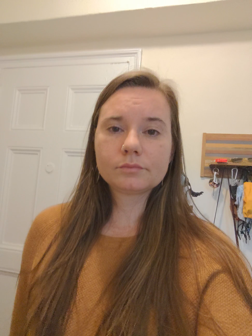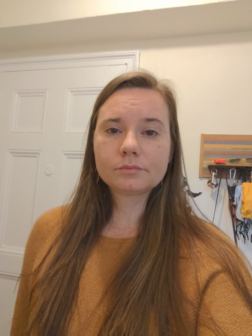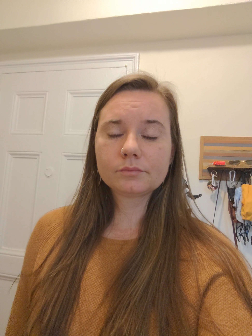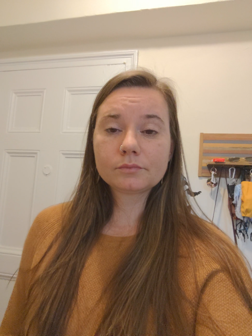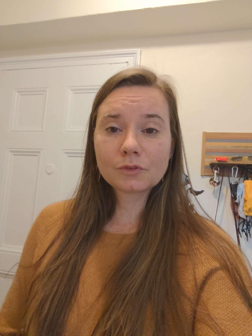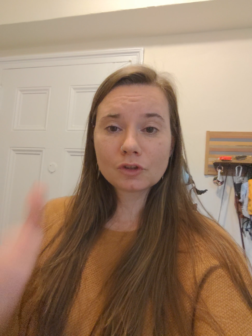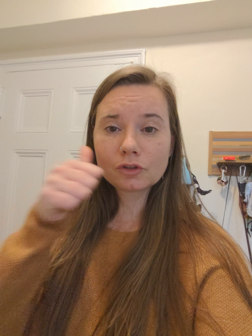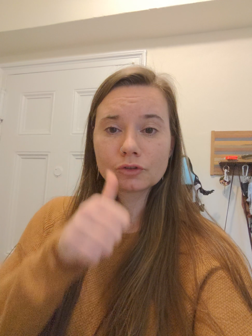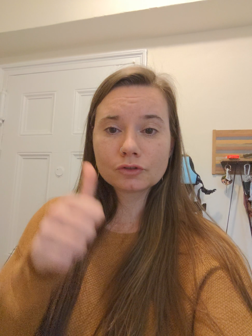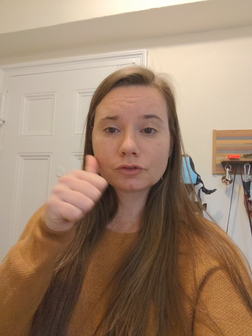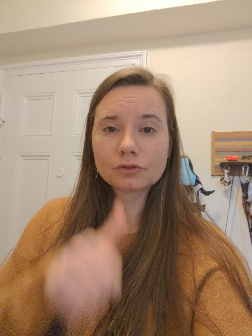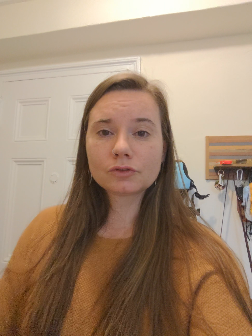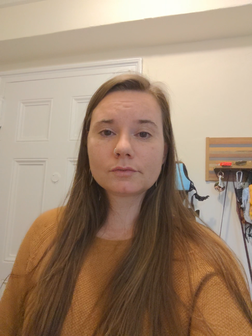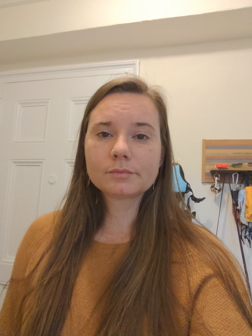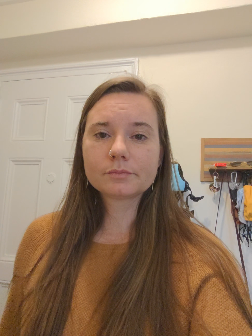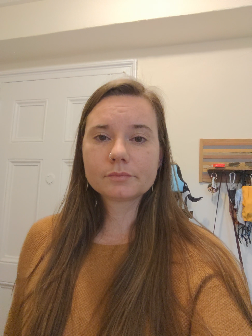girl